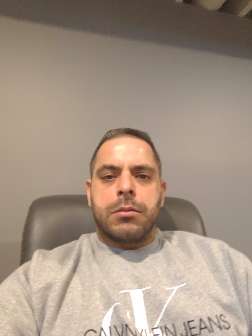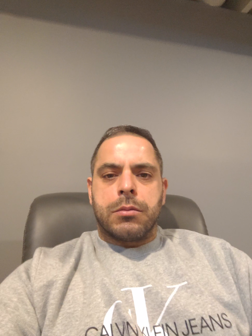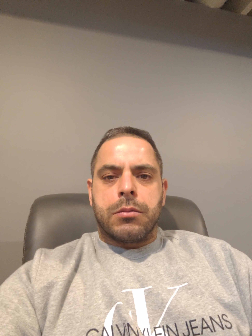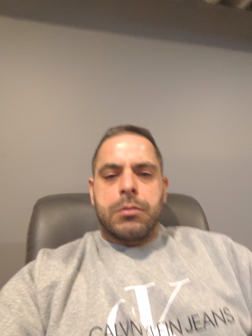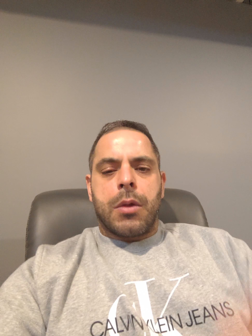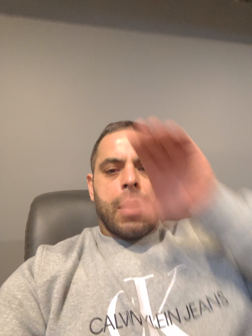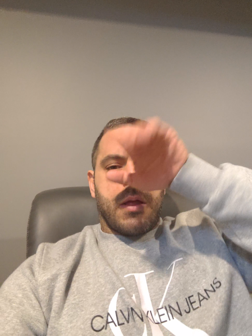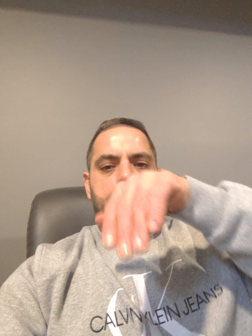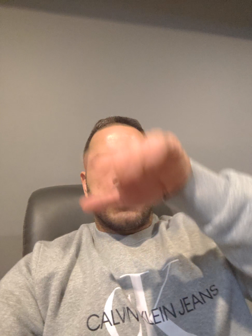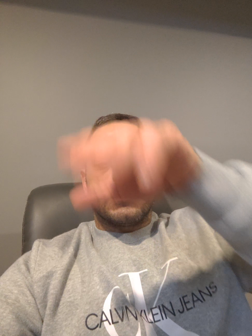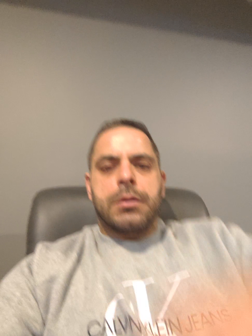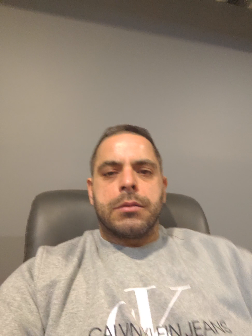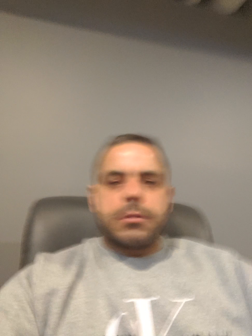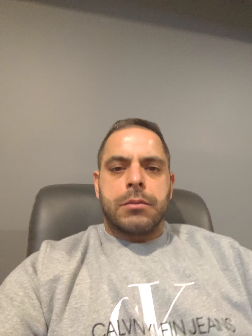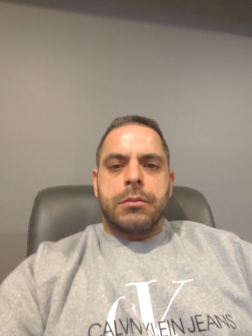elephant